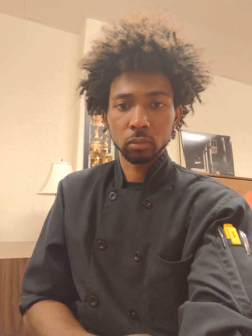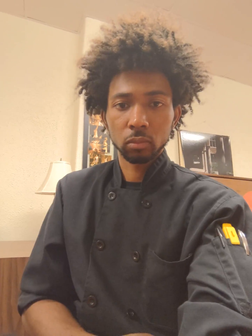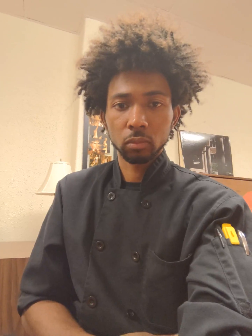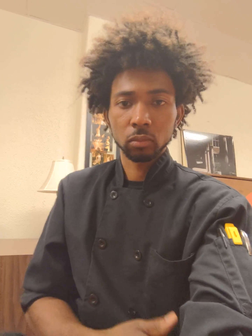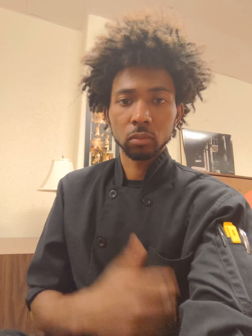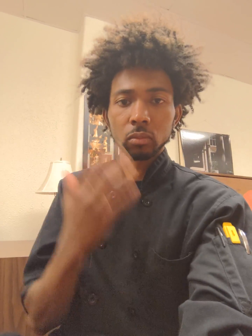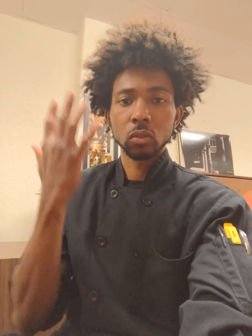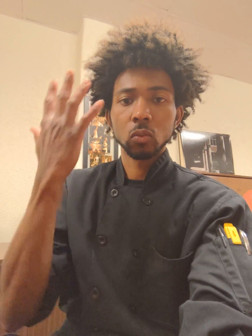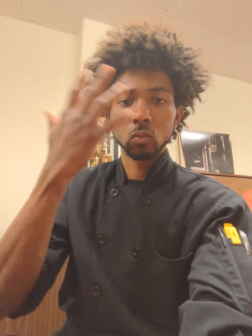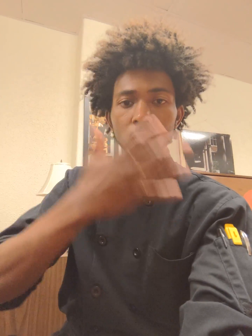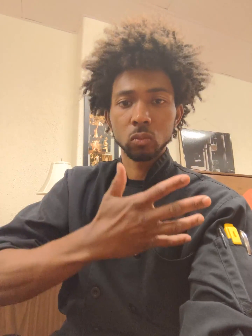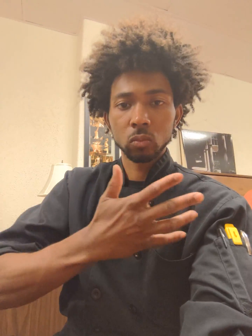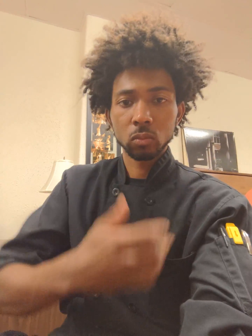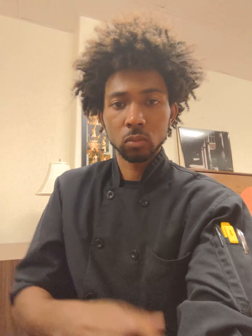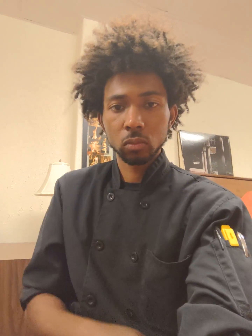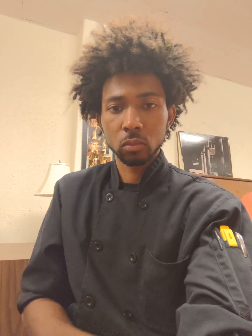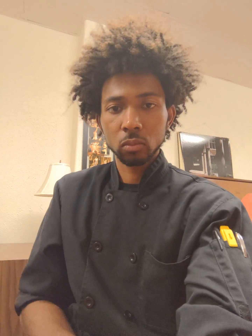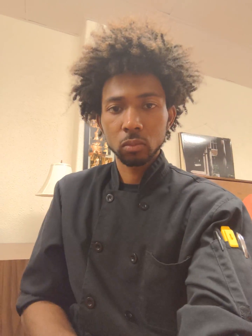dark